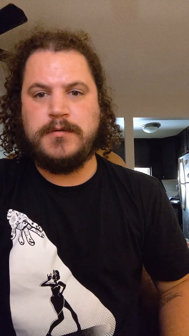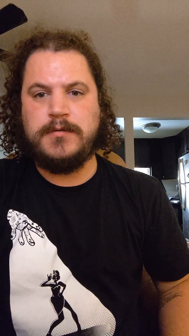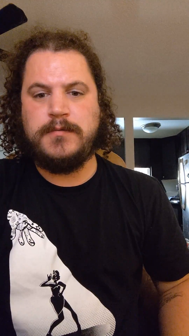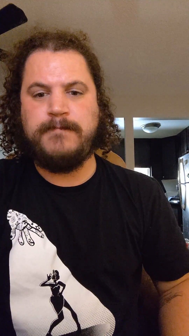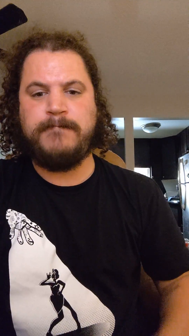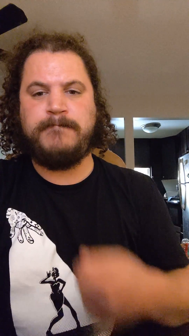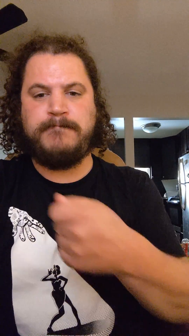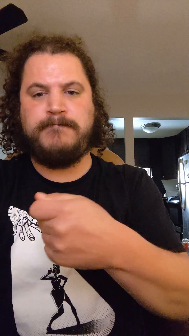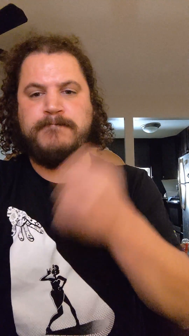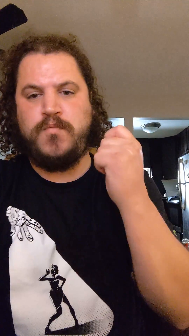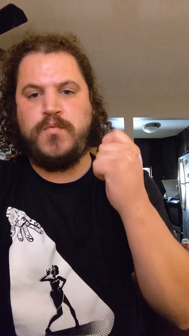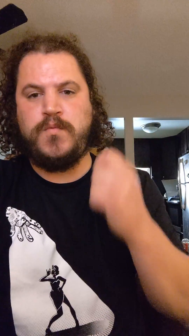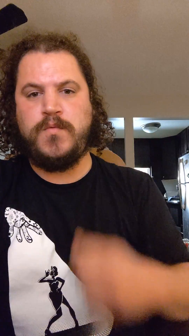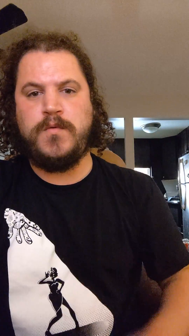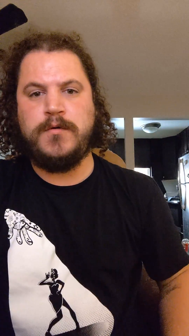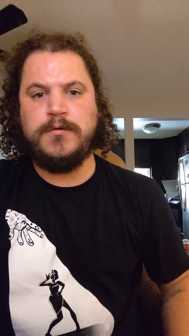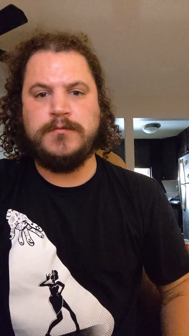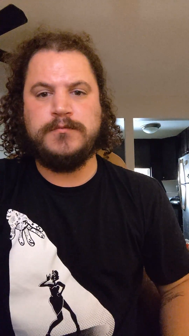pull